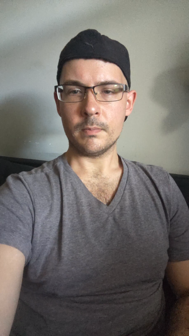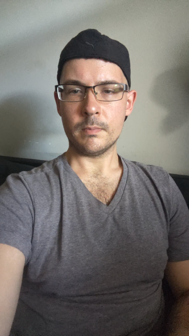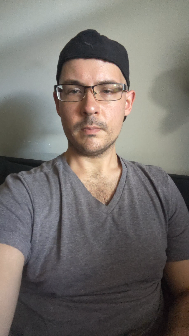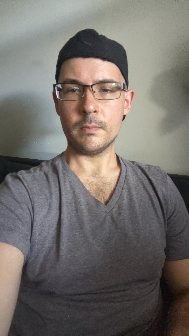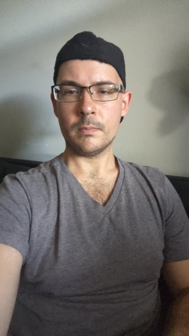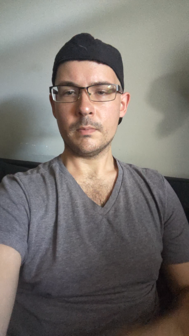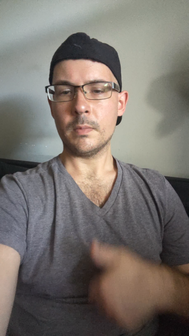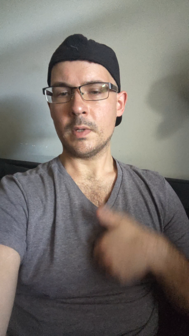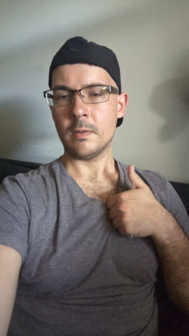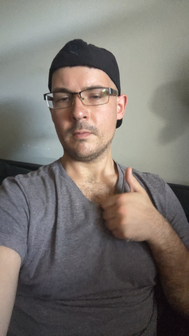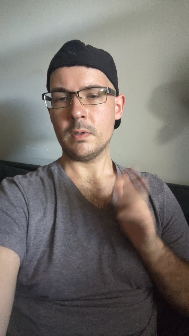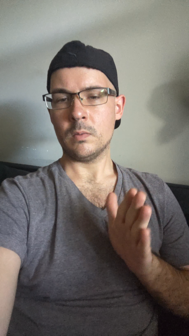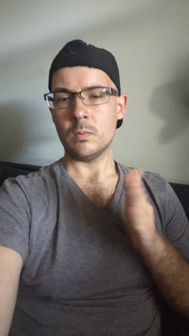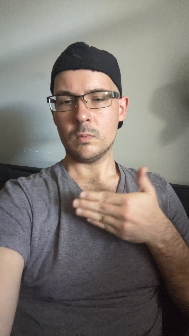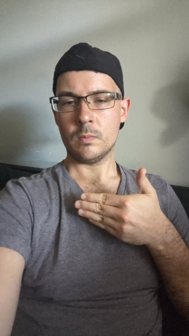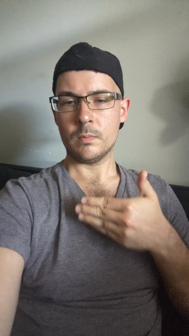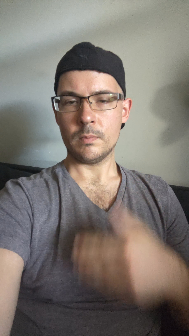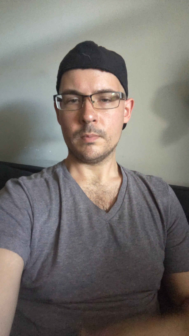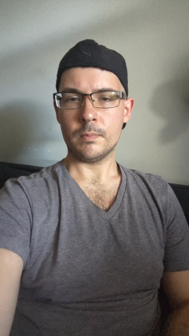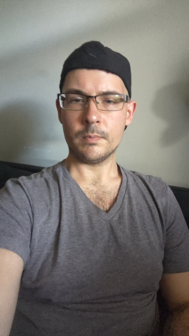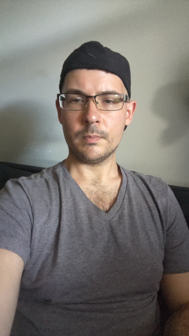living room